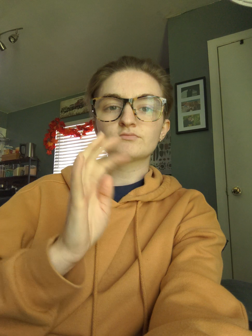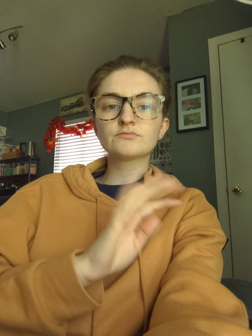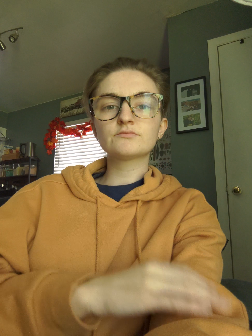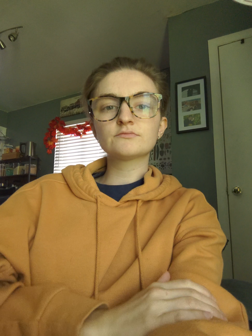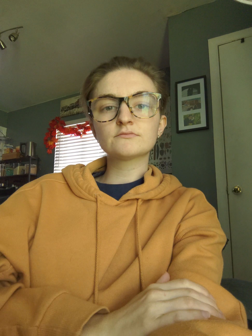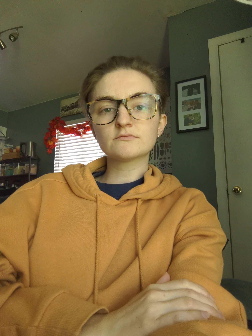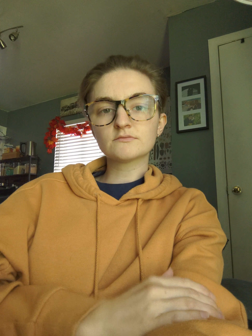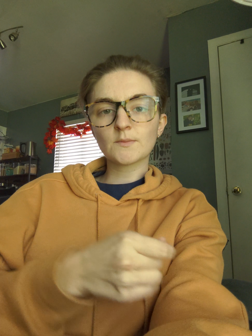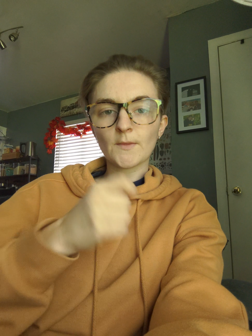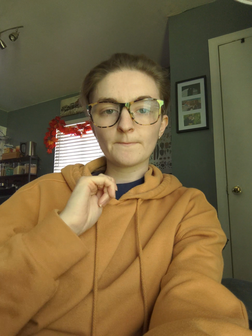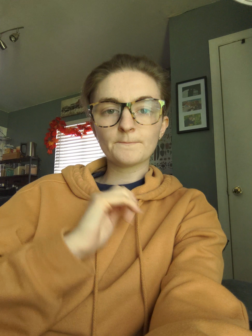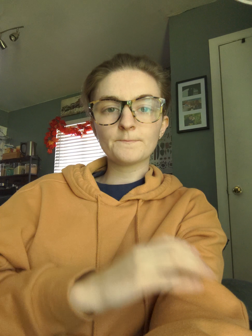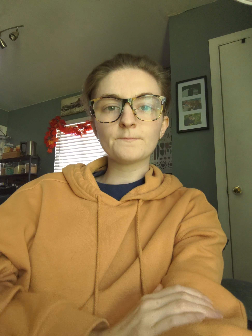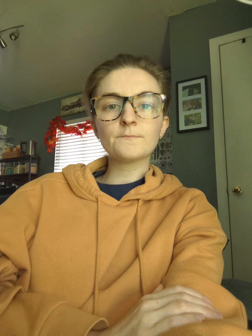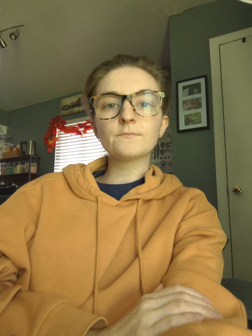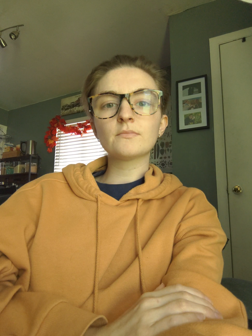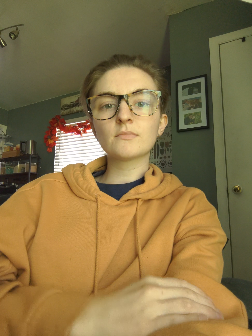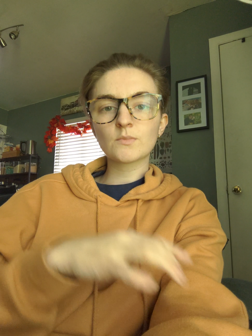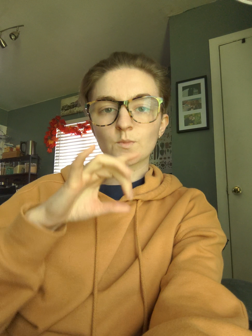rip